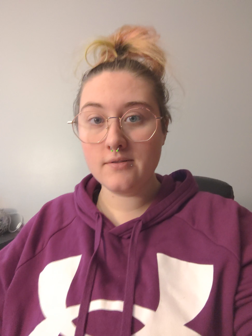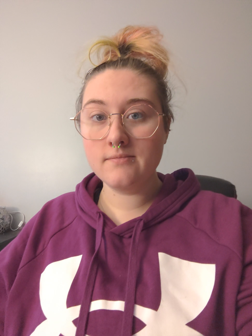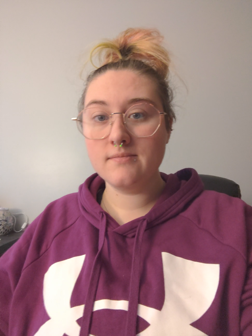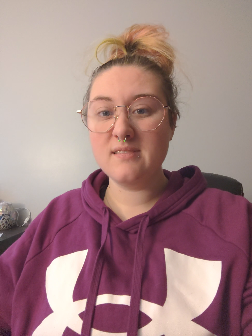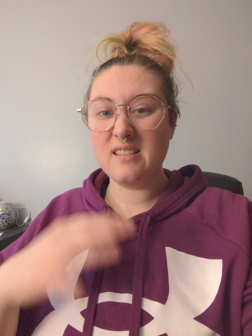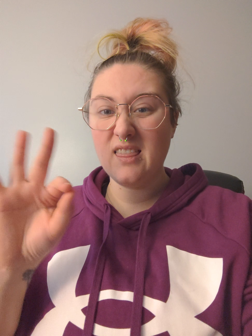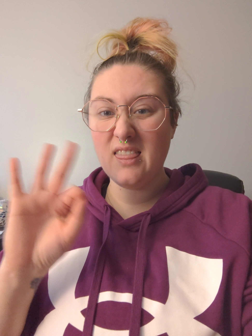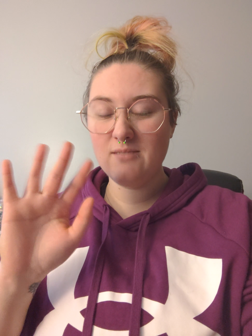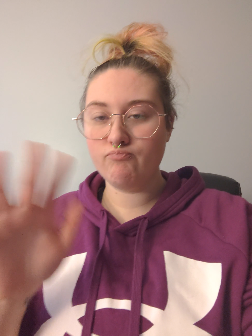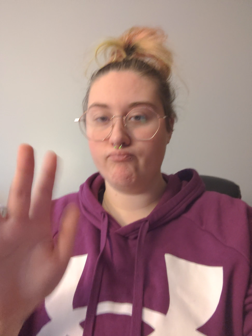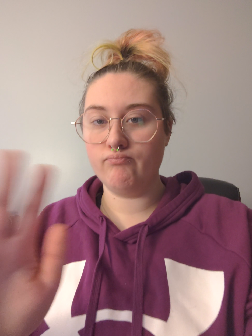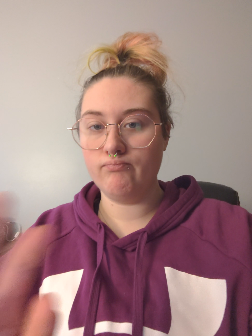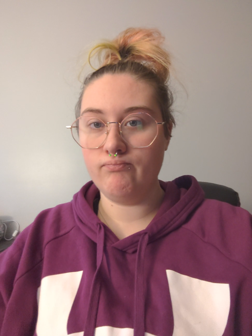yucky